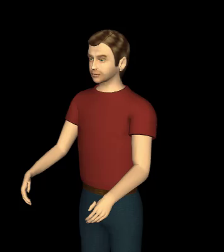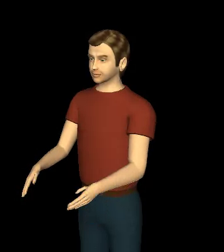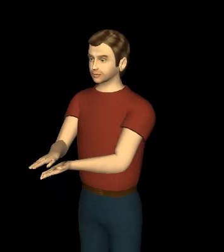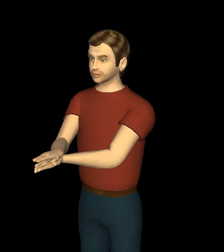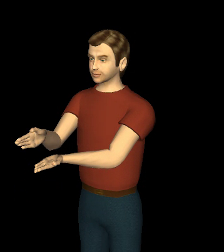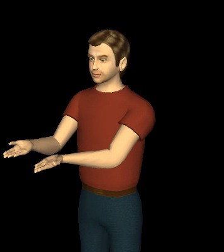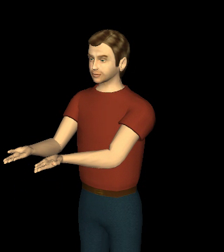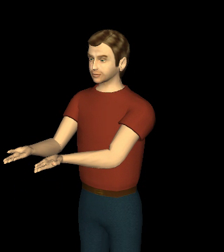نسخة